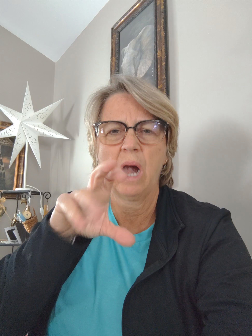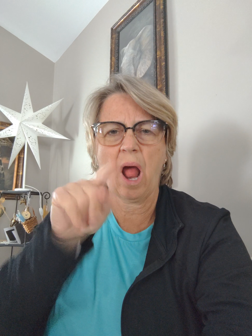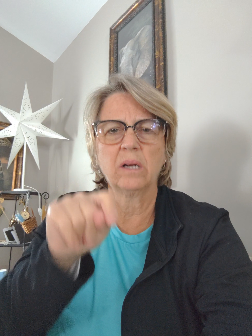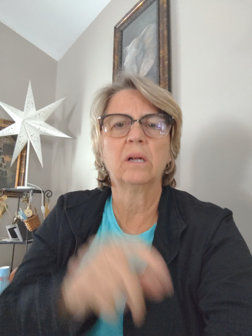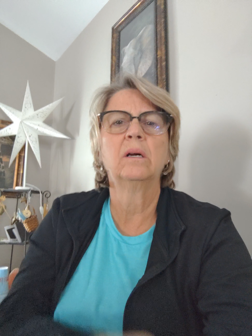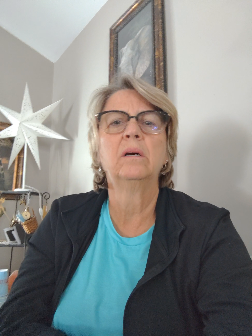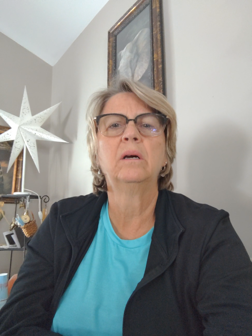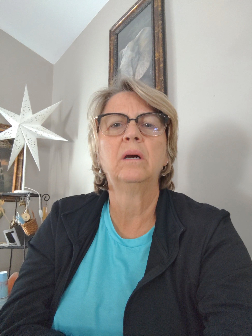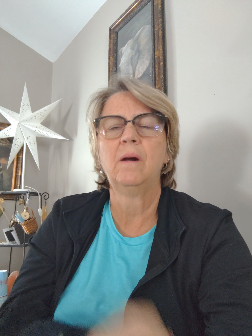cut